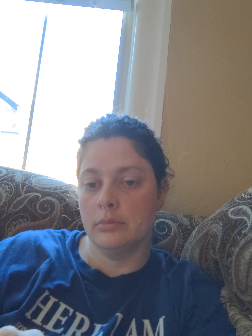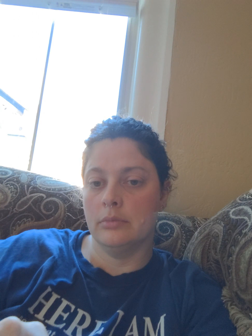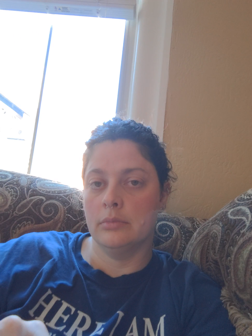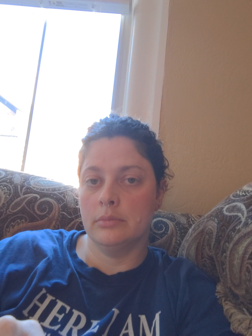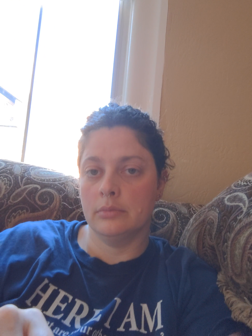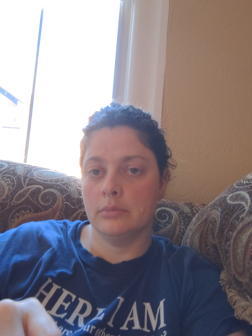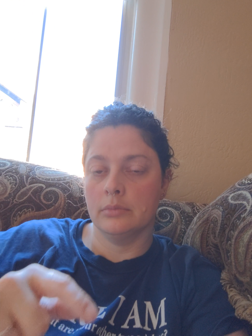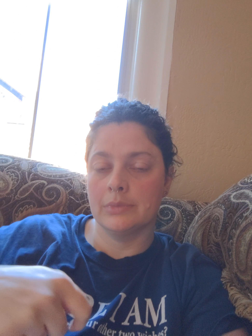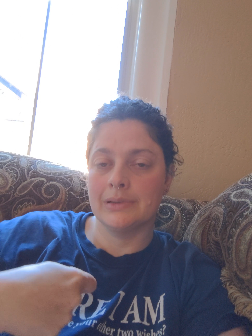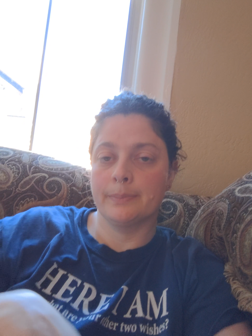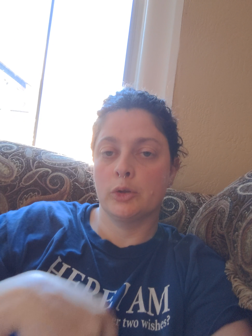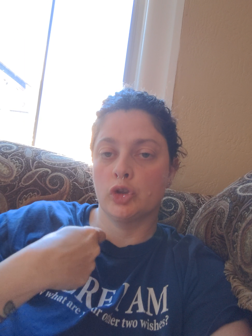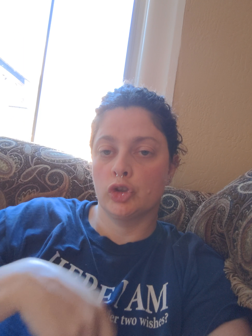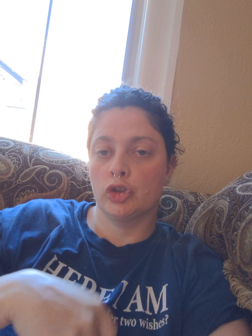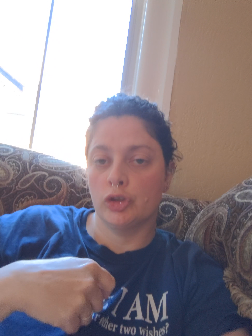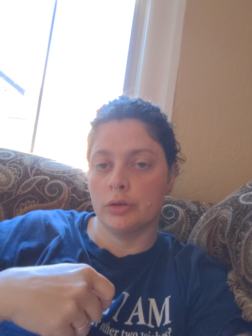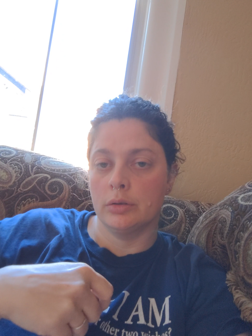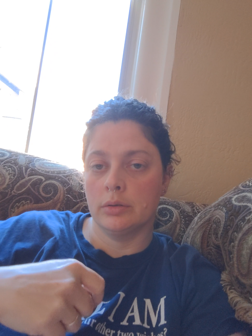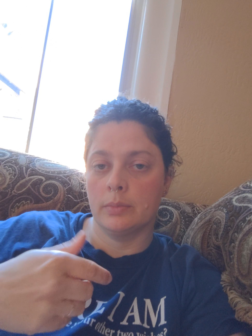zipper